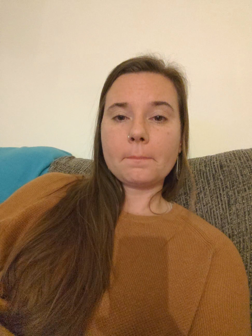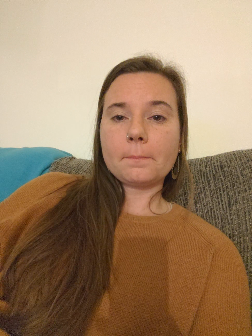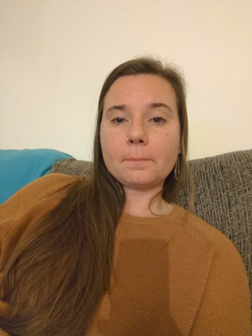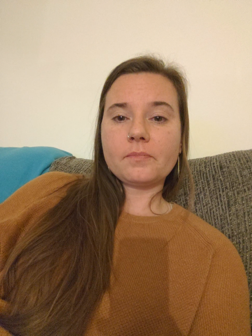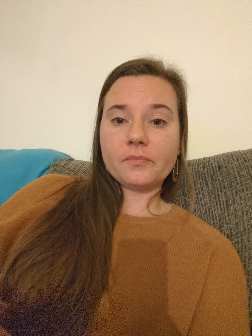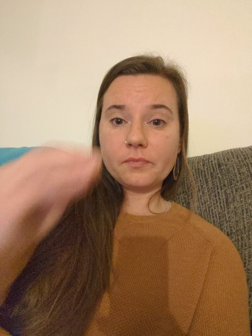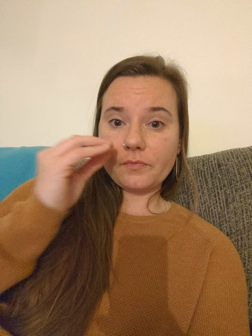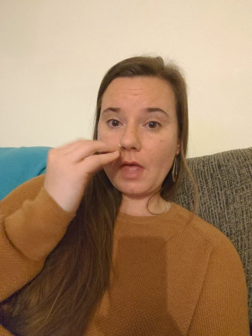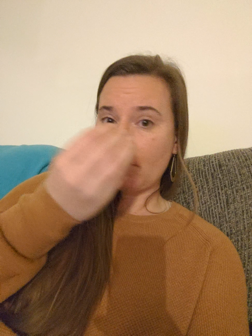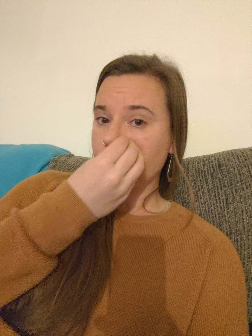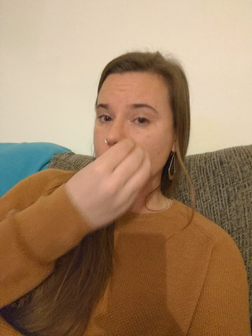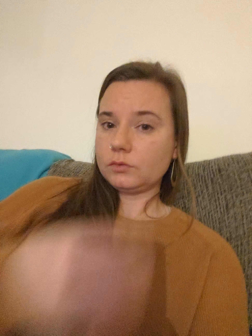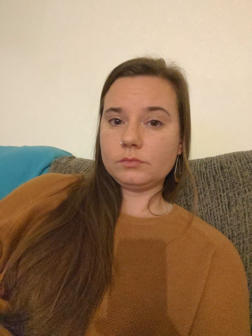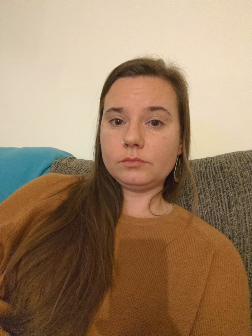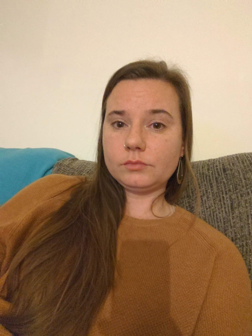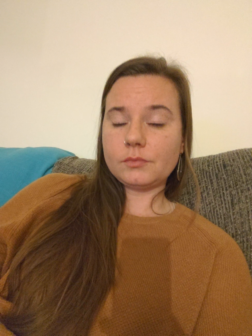flower